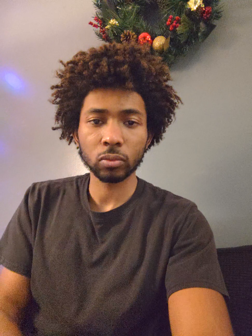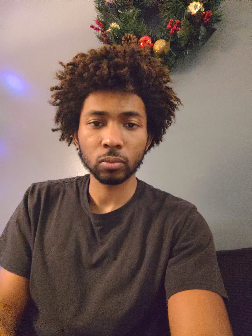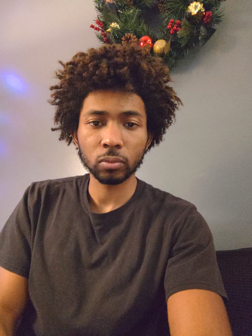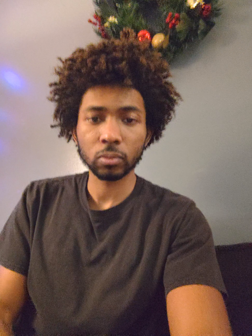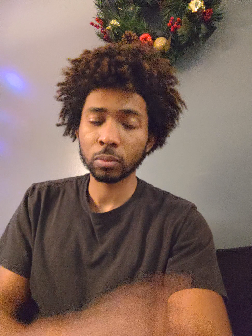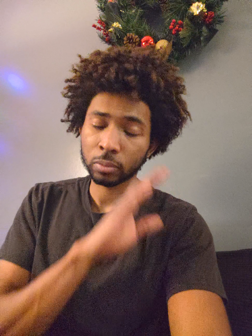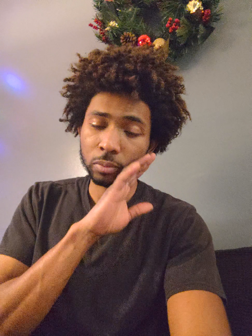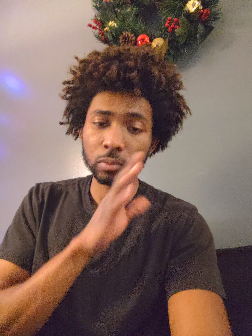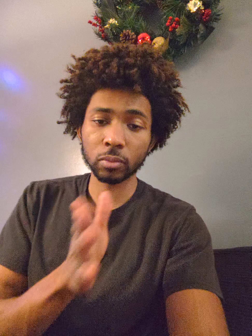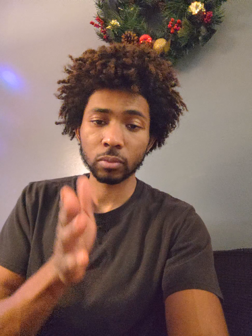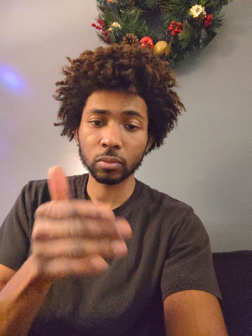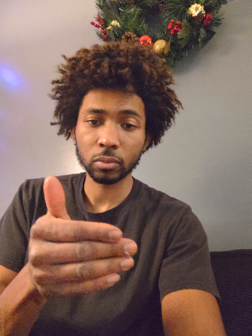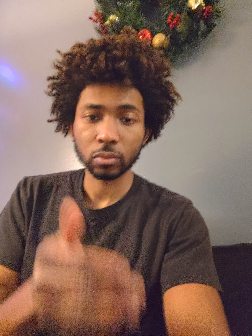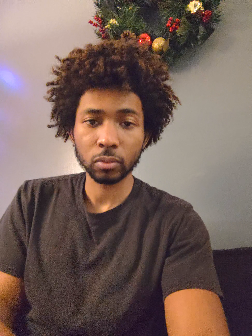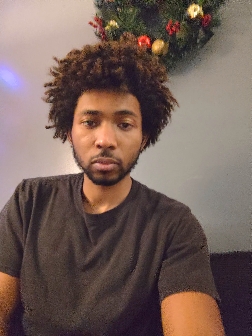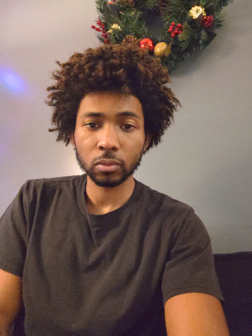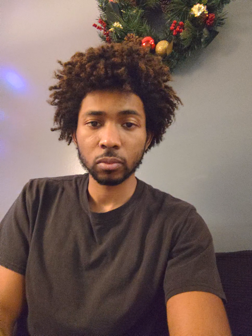bedroom